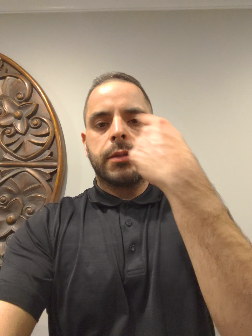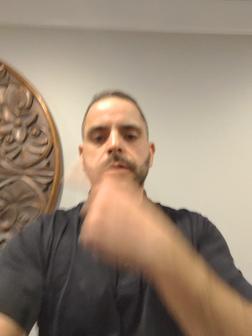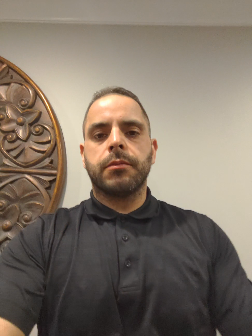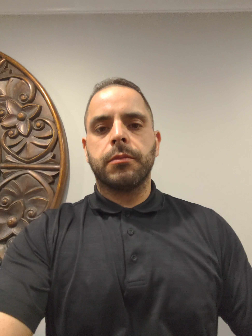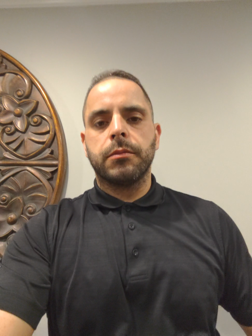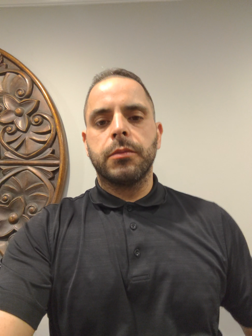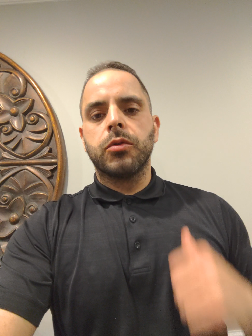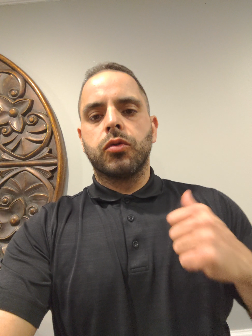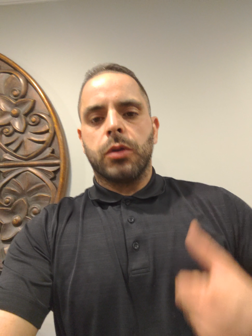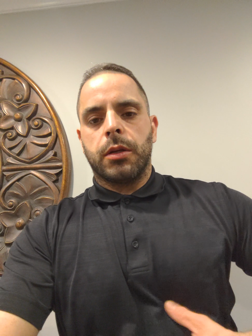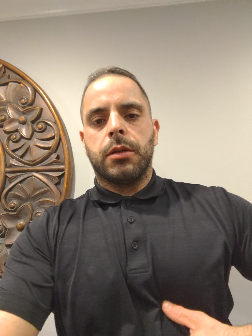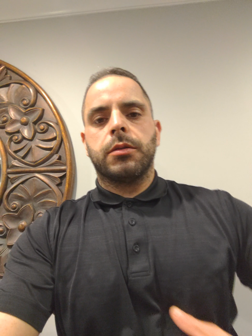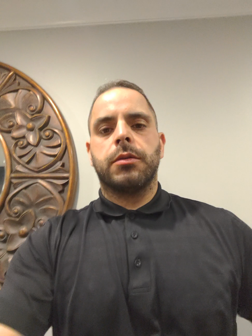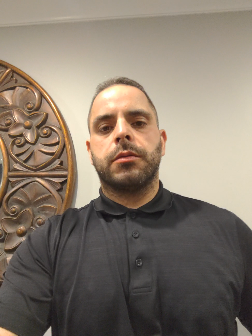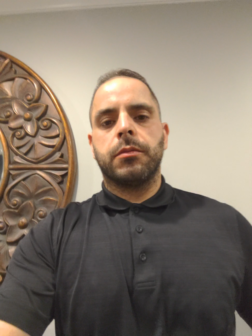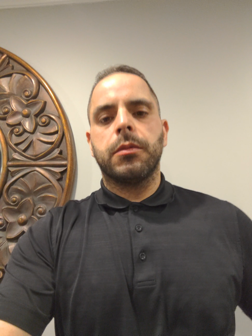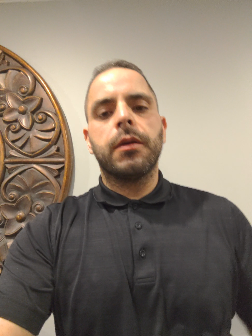jacket